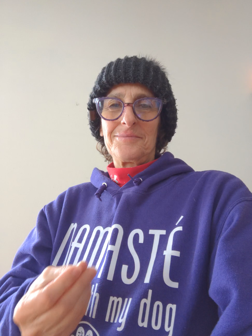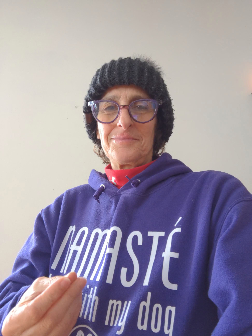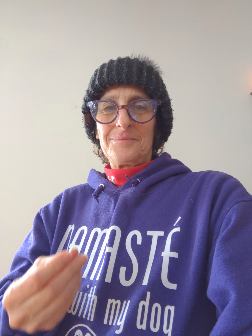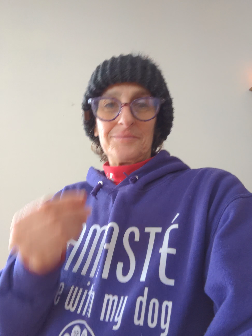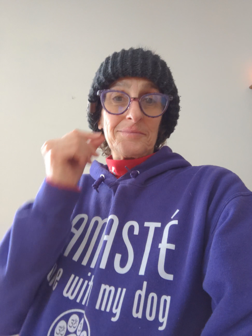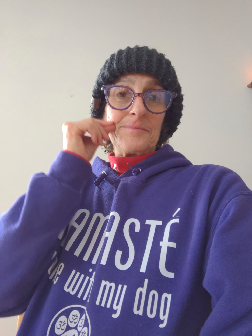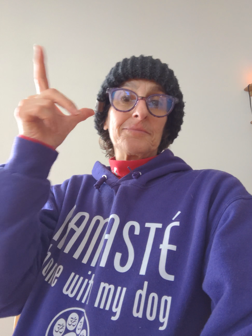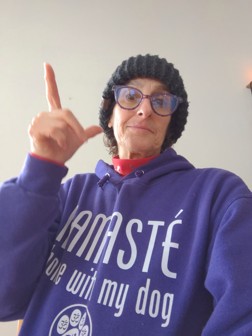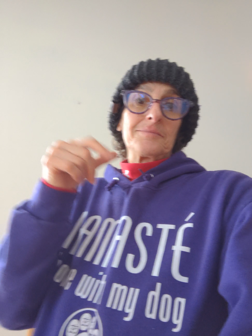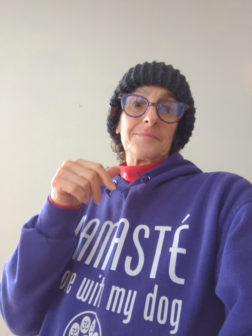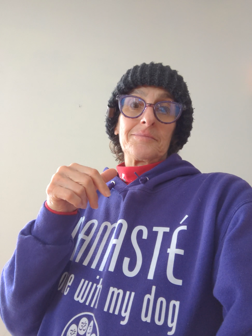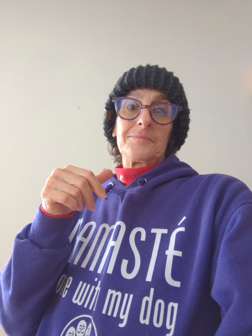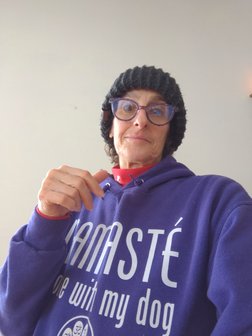wake